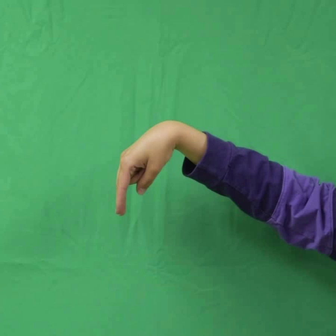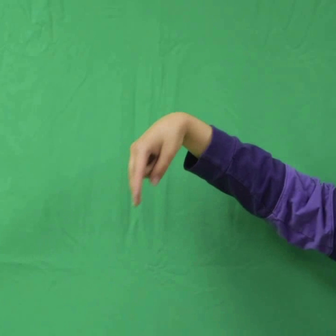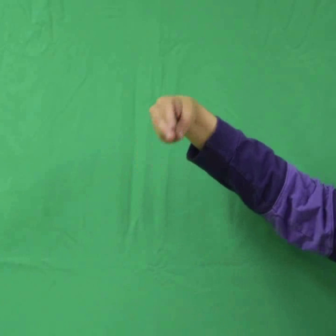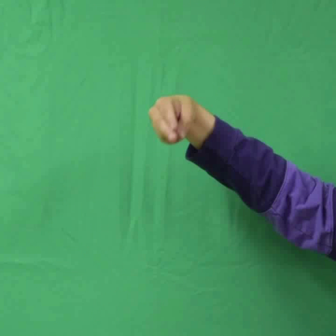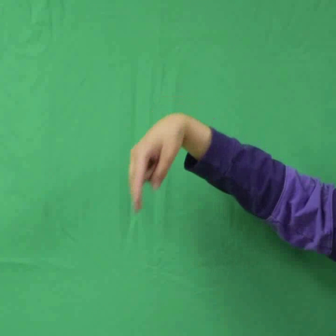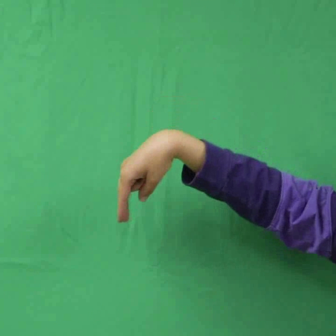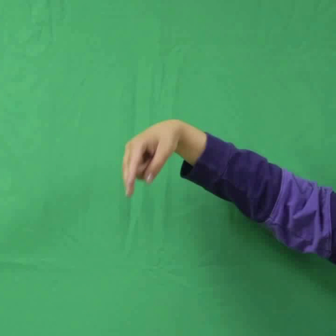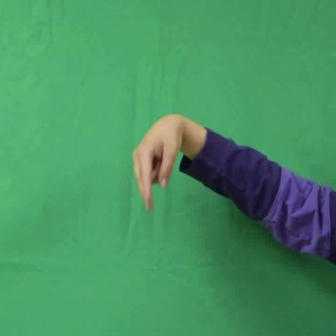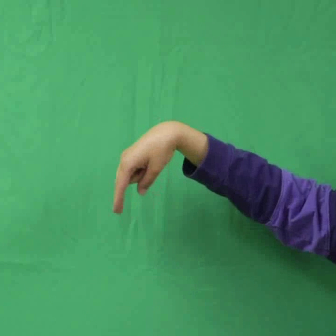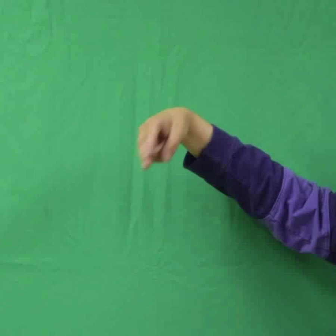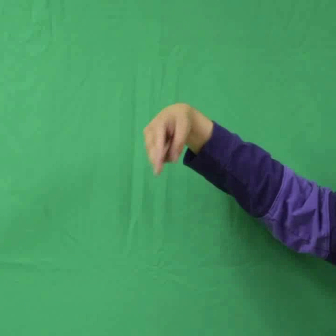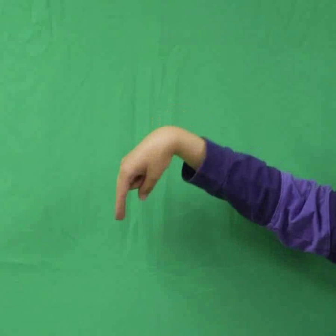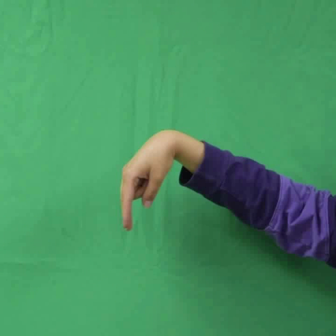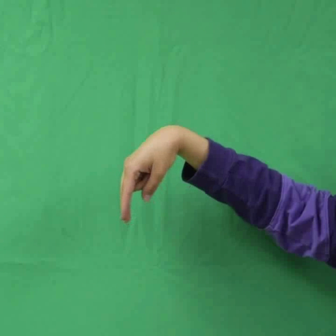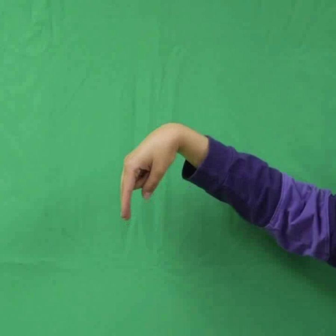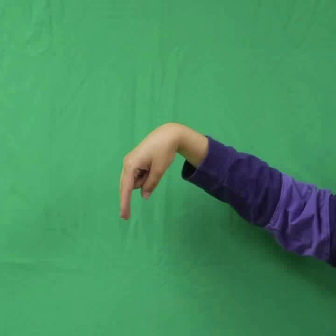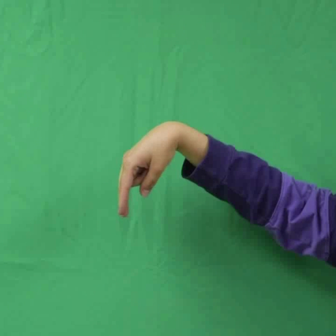Ñ